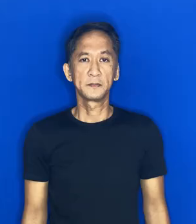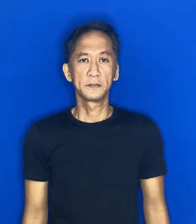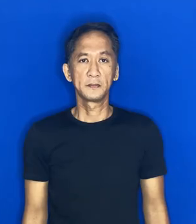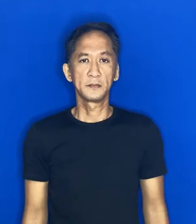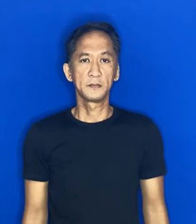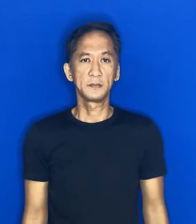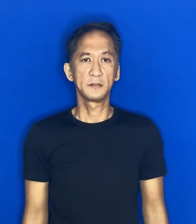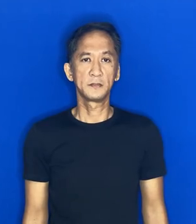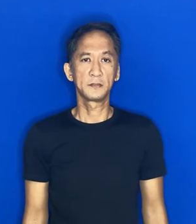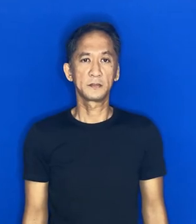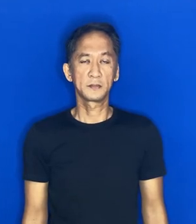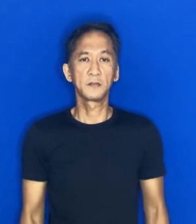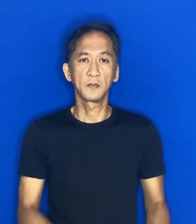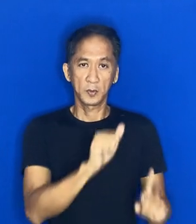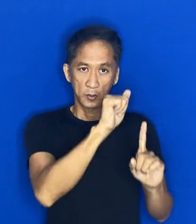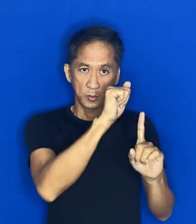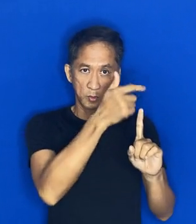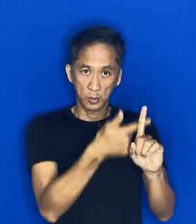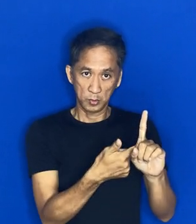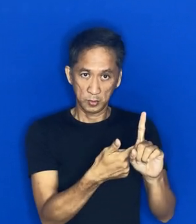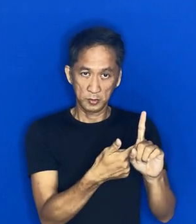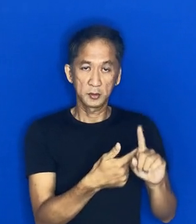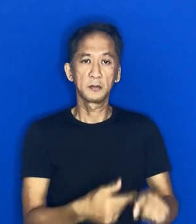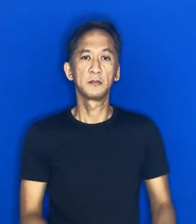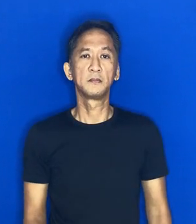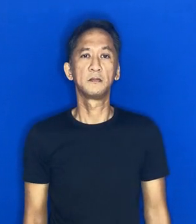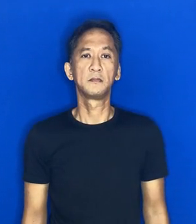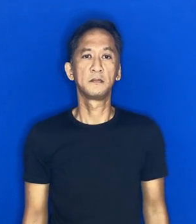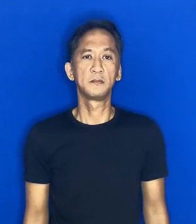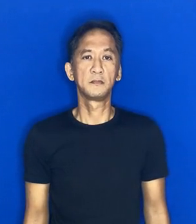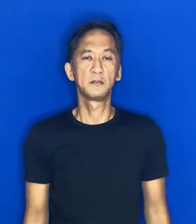august